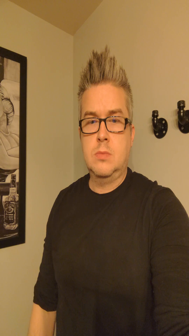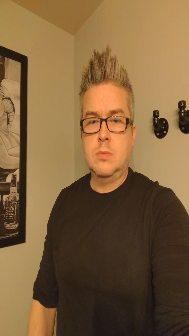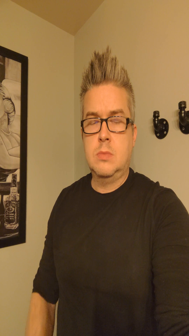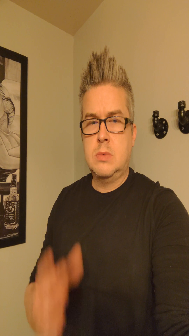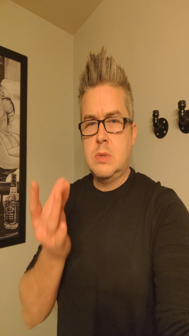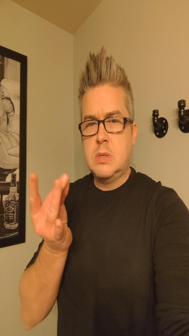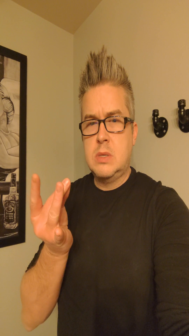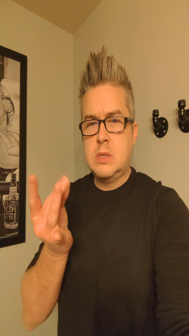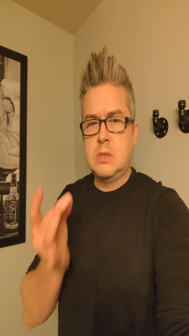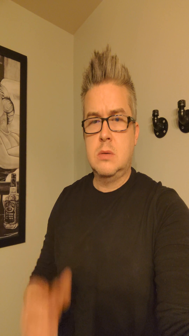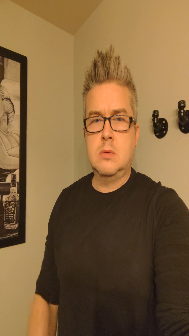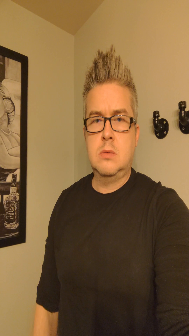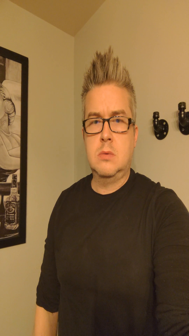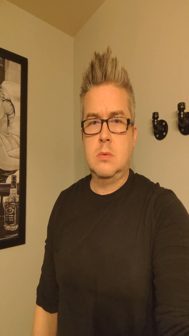sticky